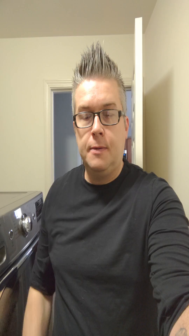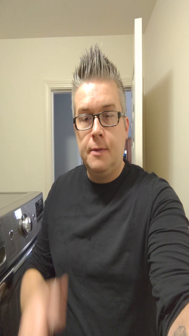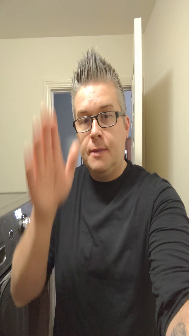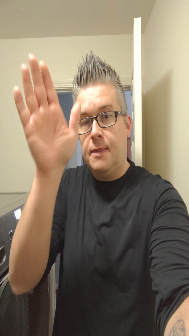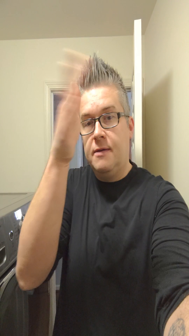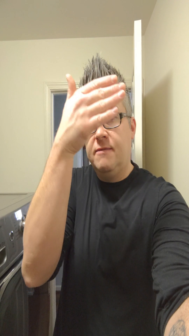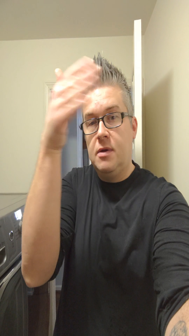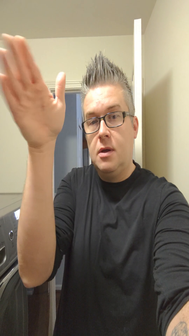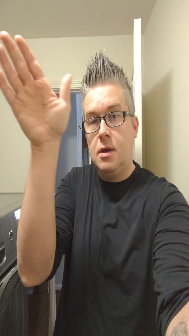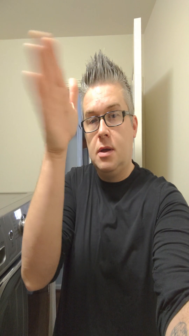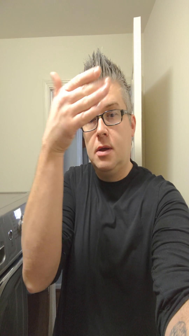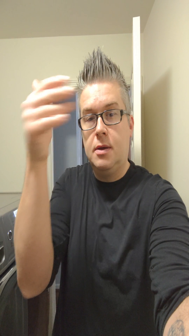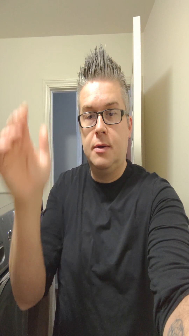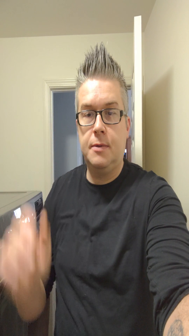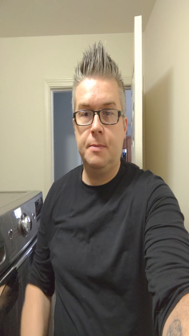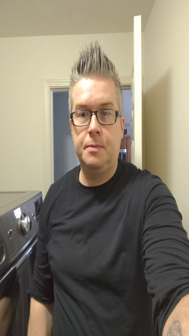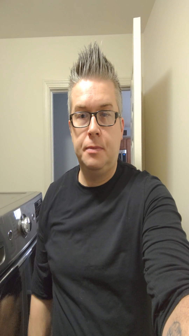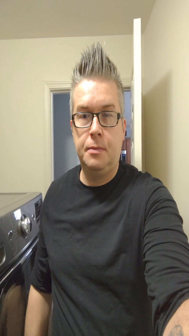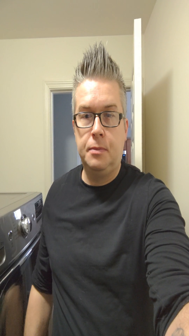flag